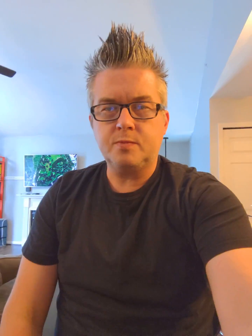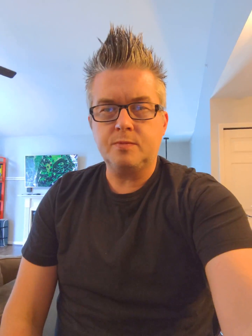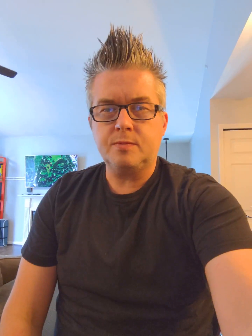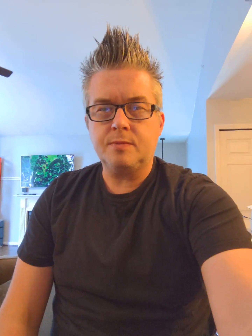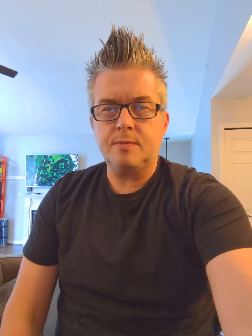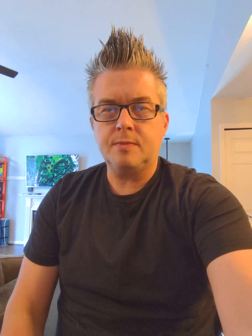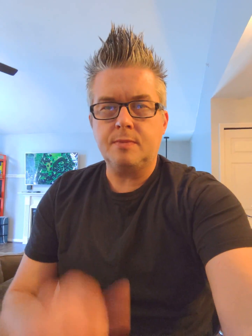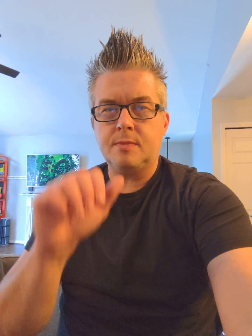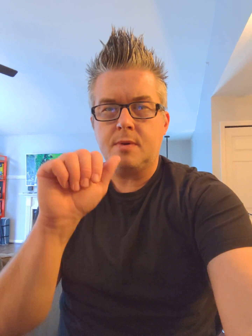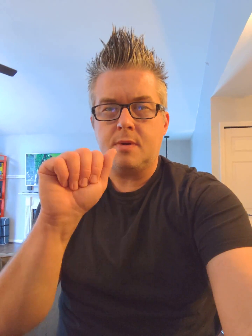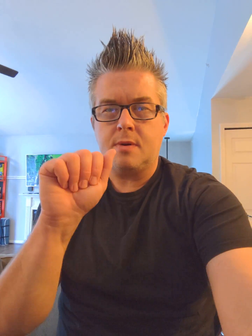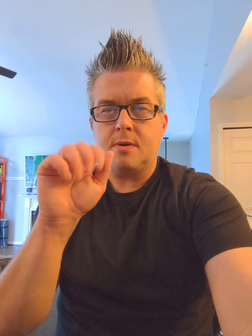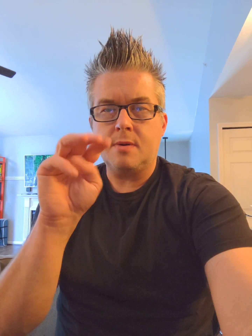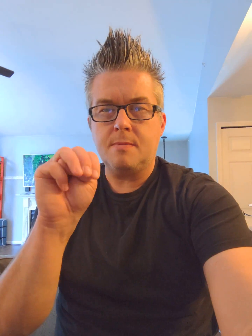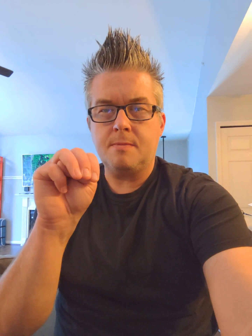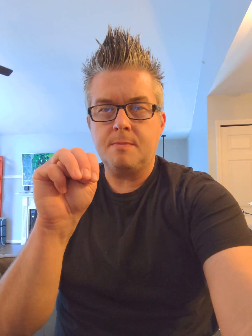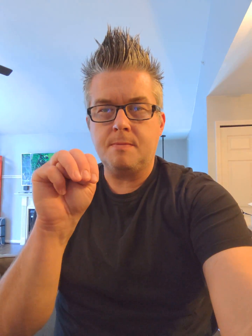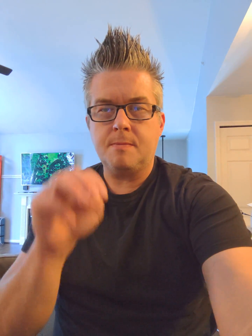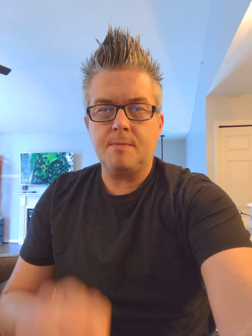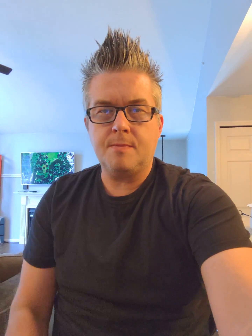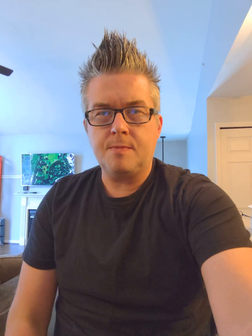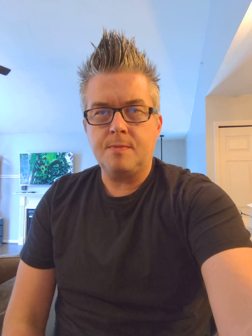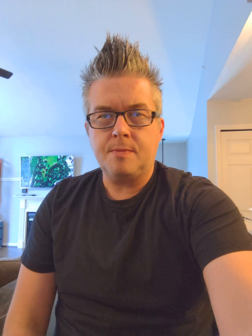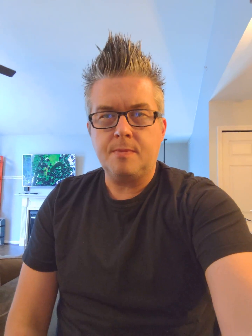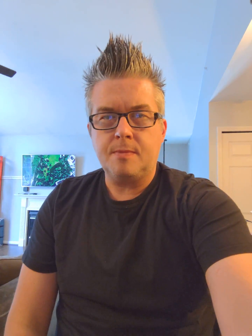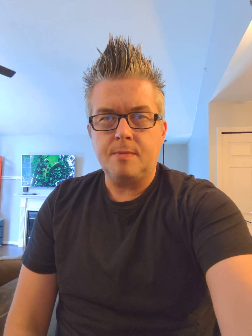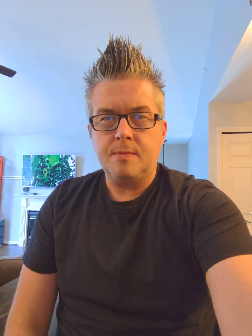am